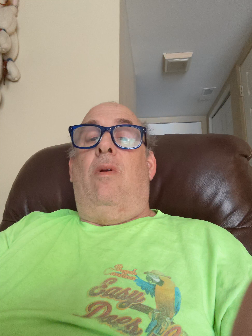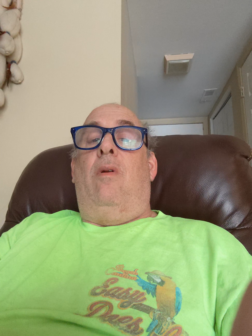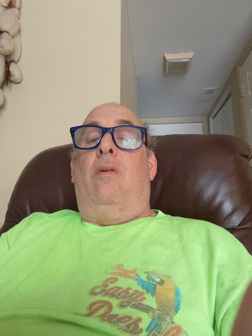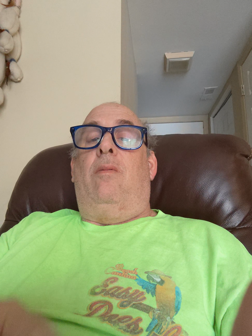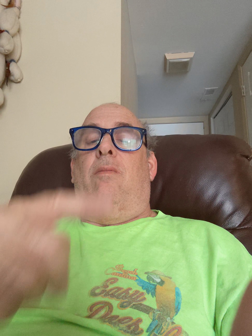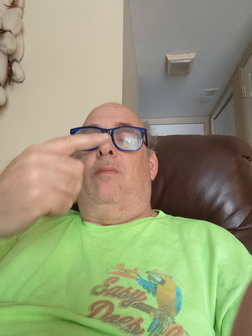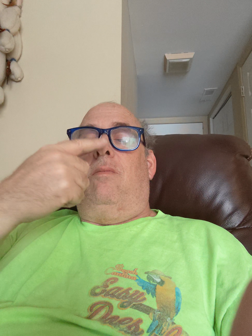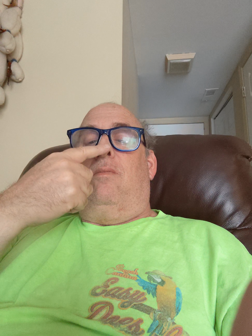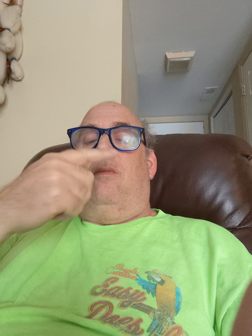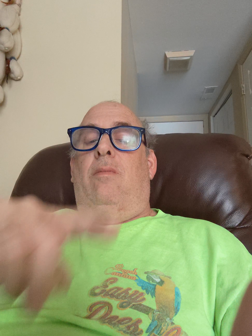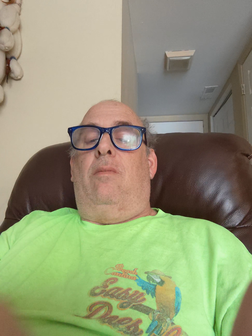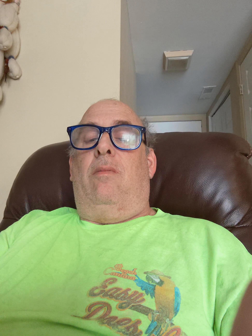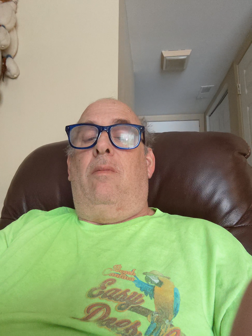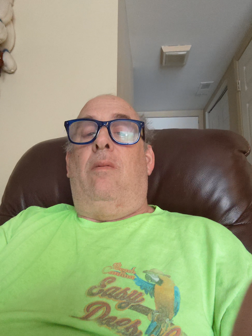nose